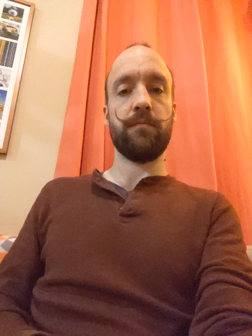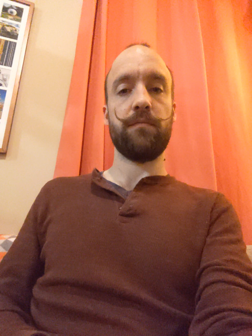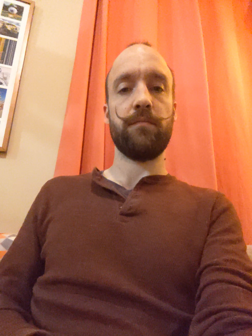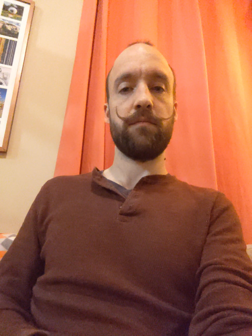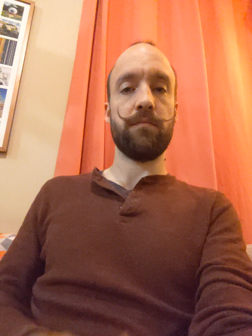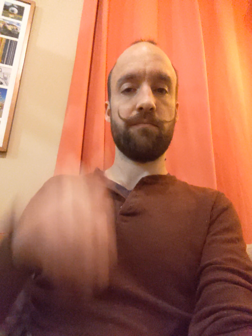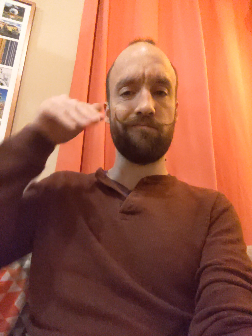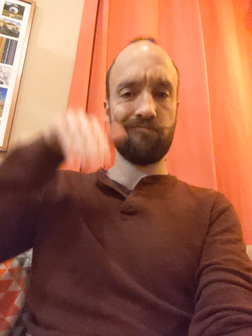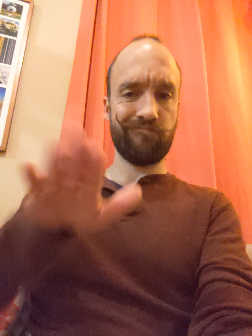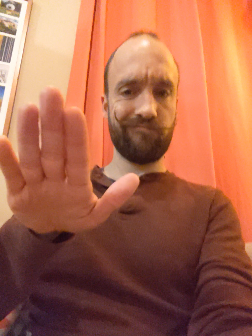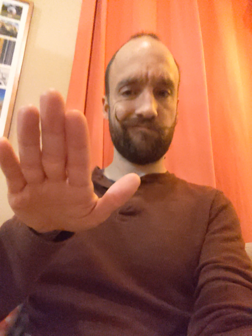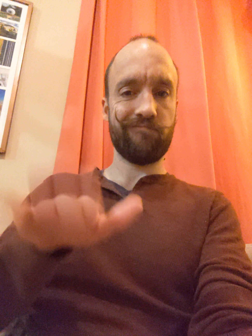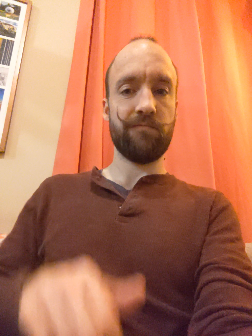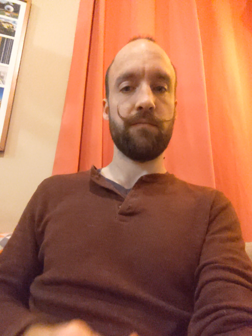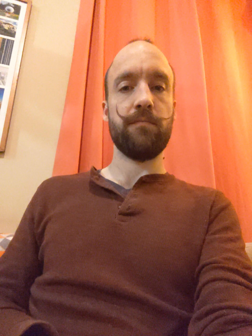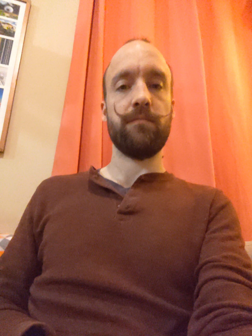into